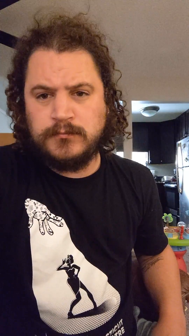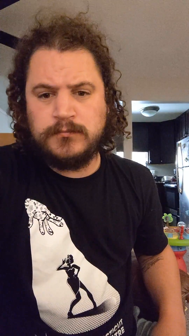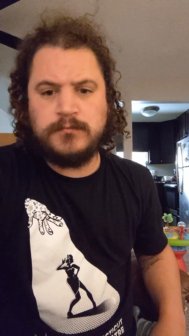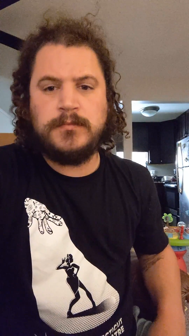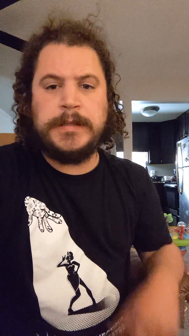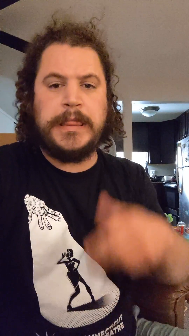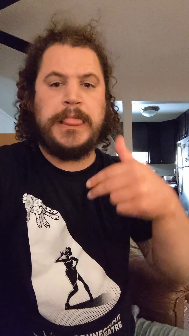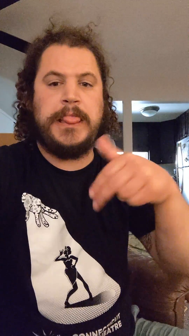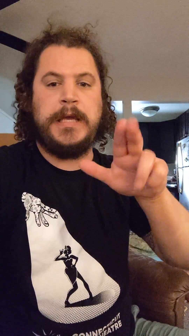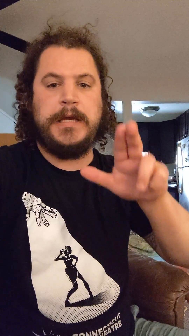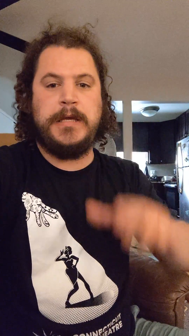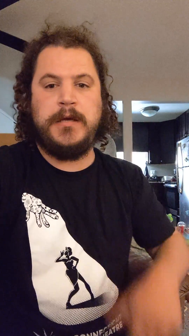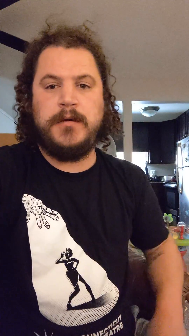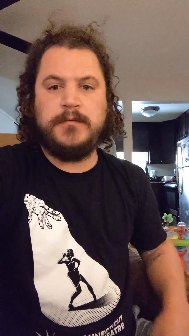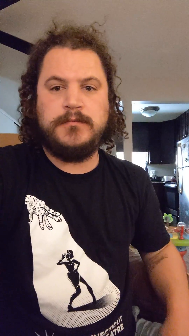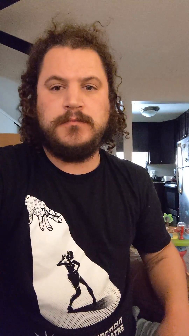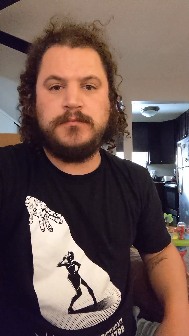lick